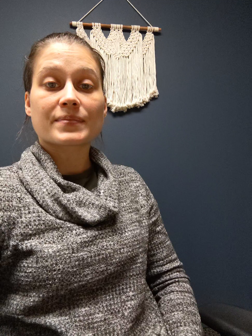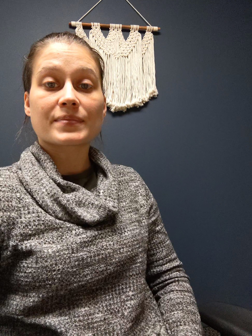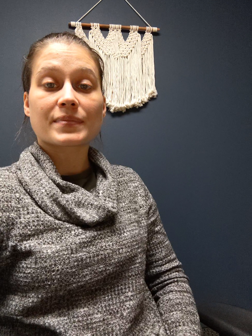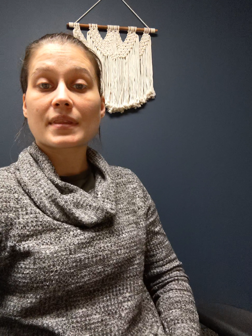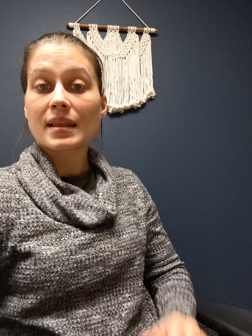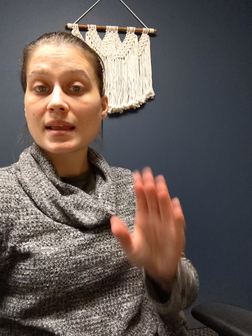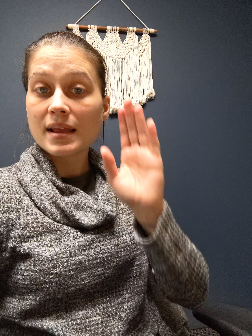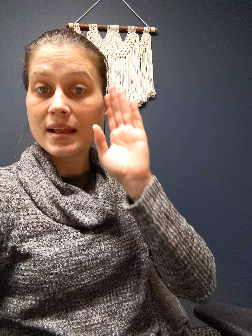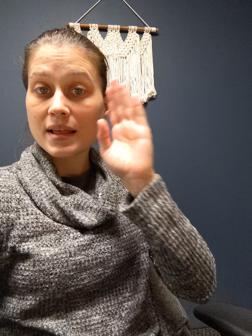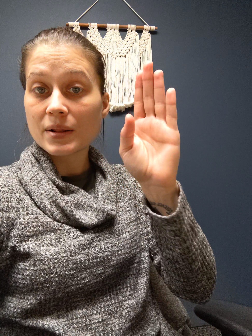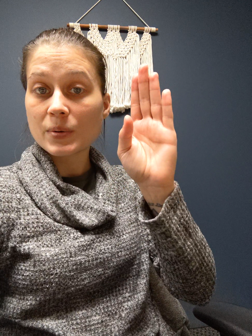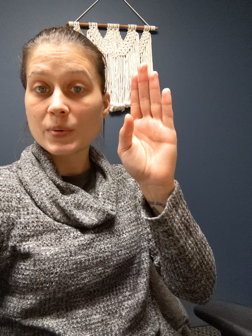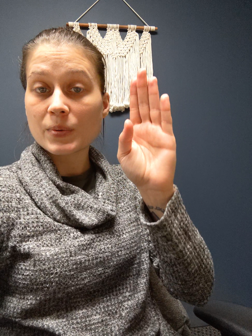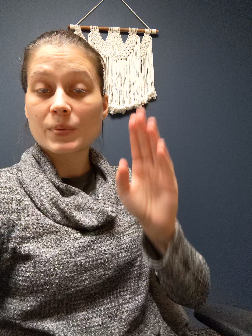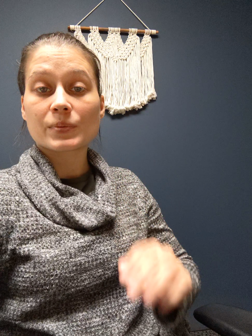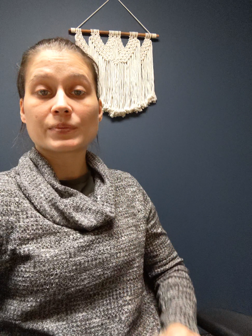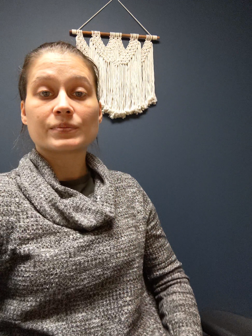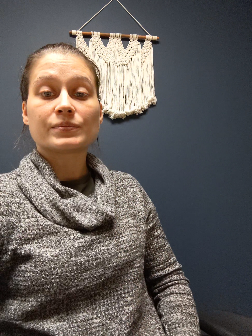hello